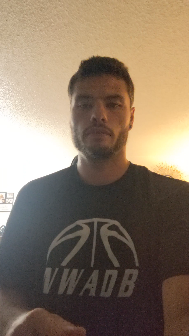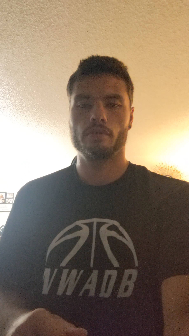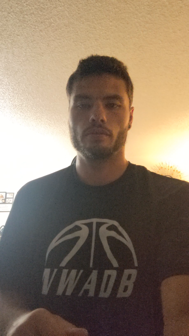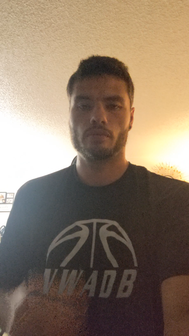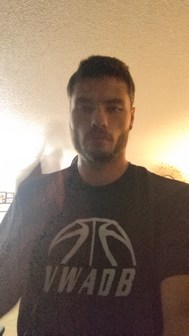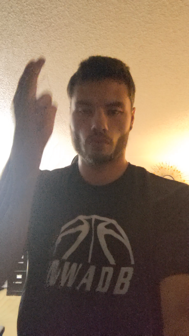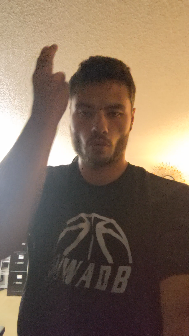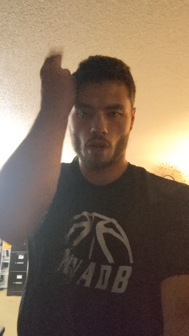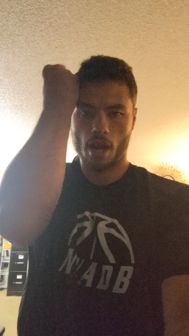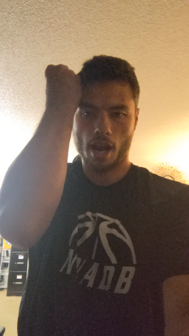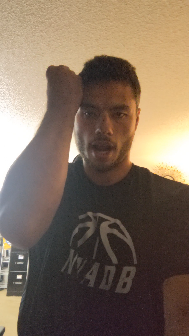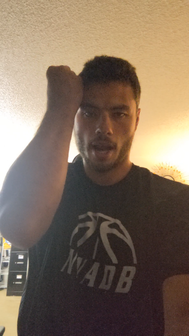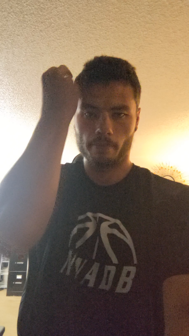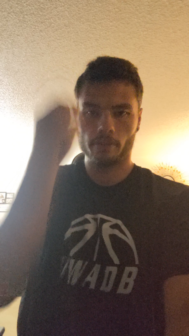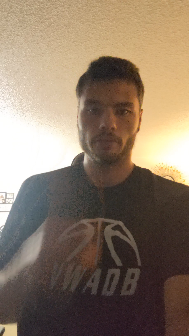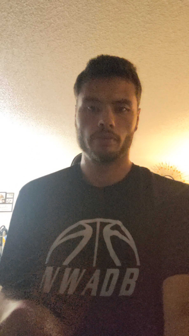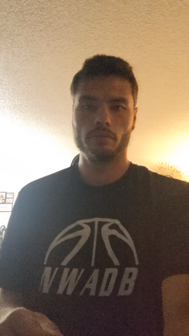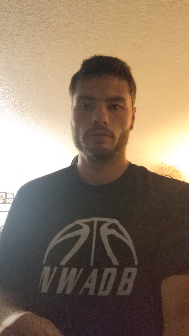rabbit